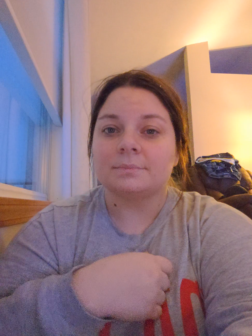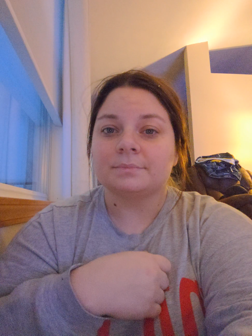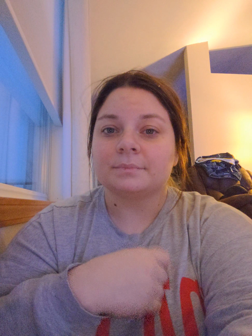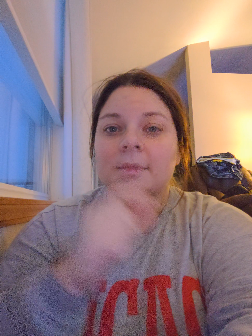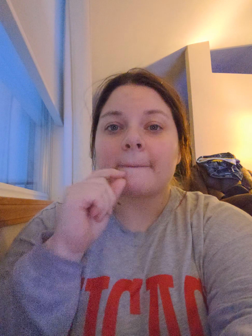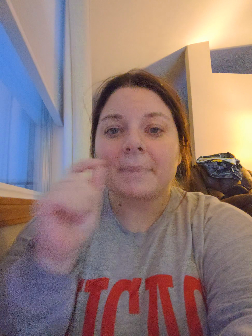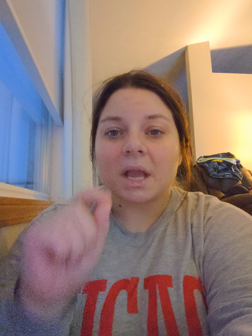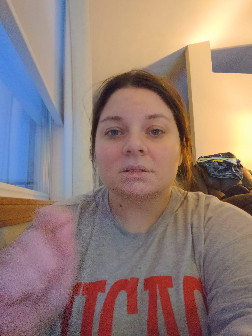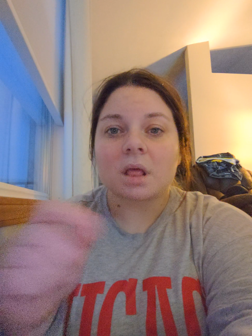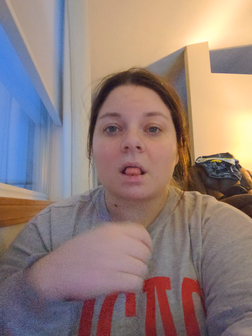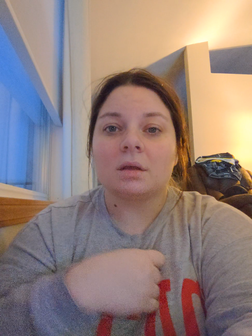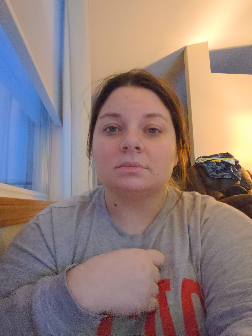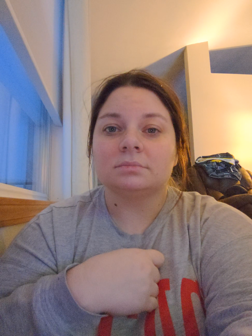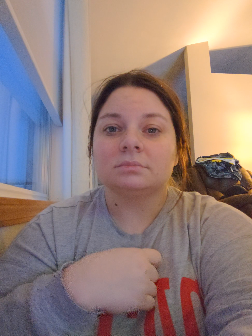pencil